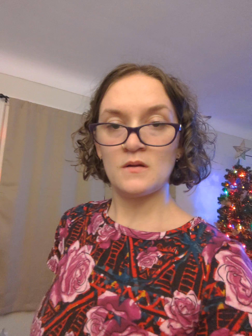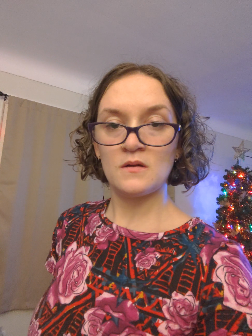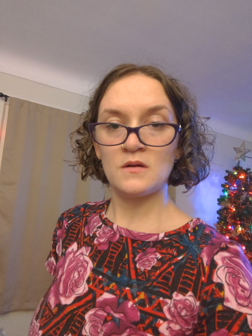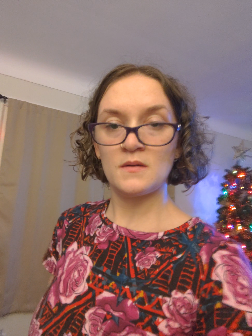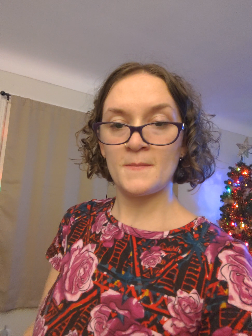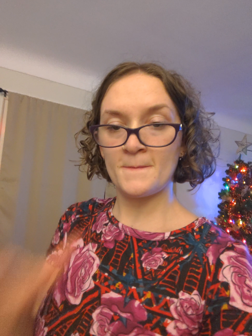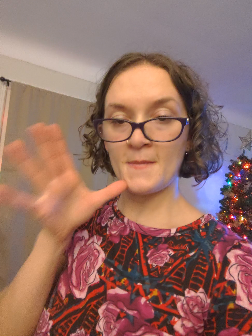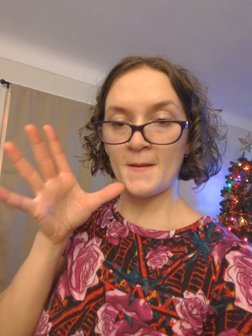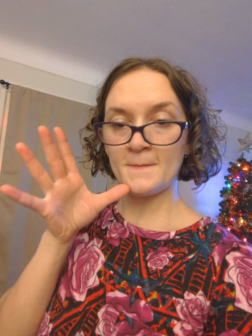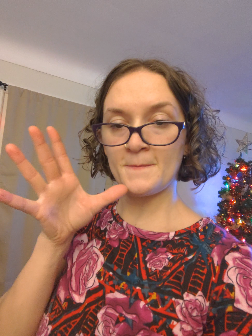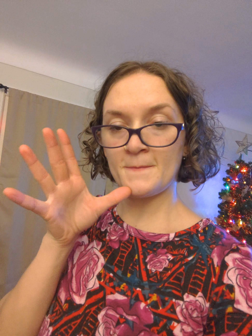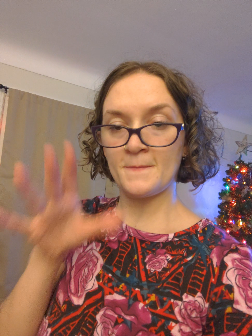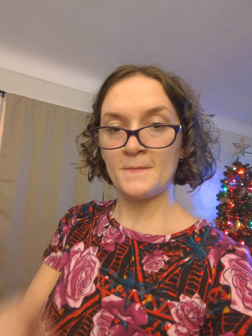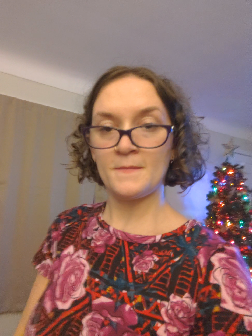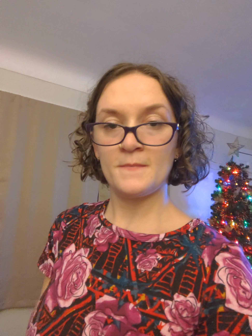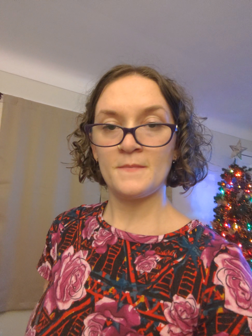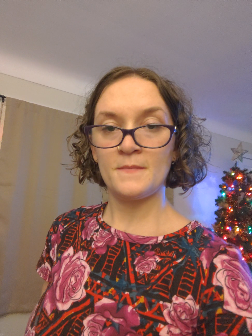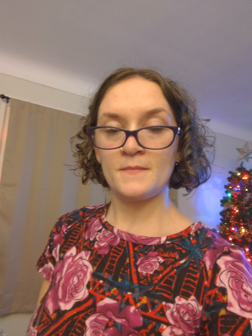mom